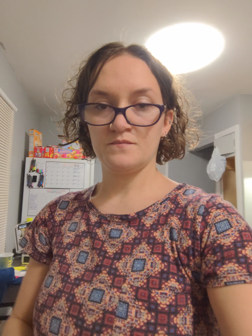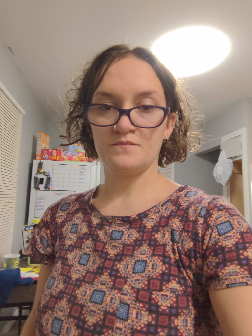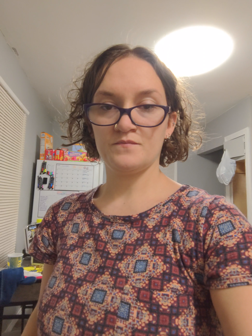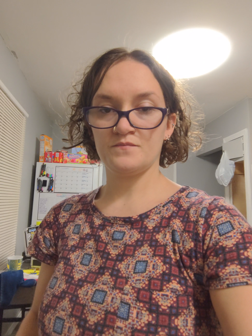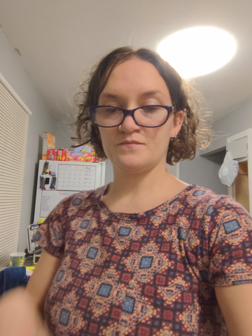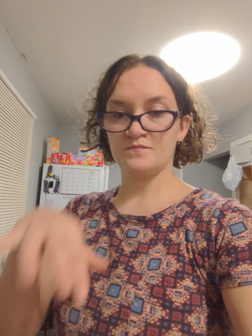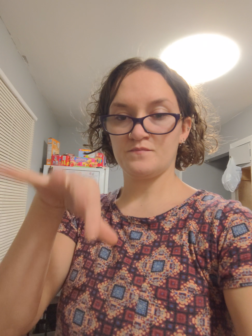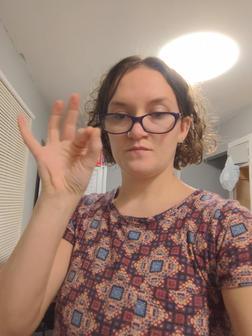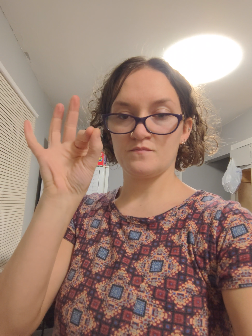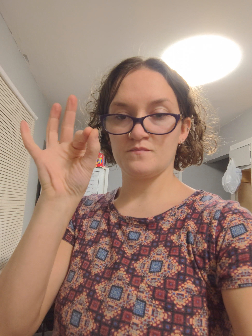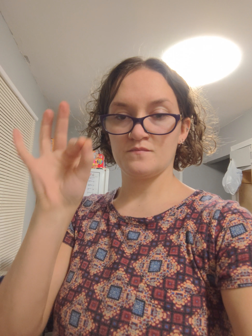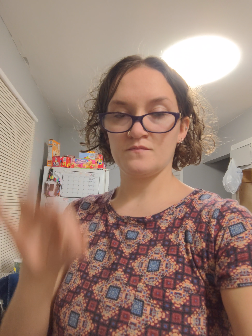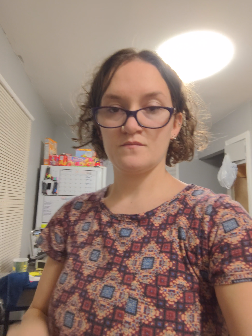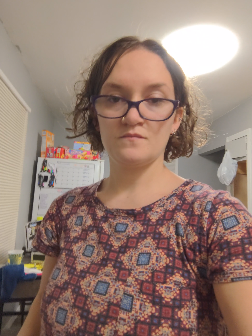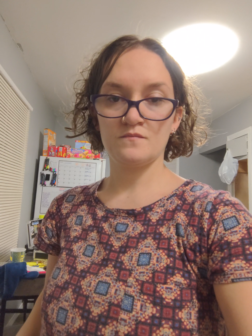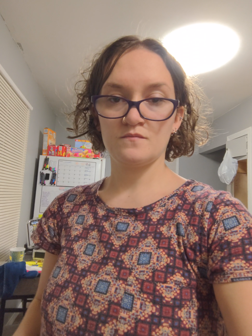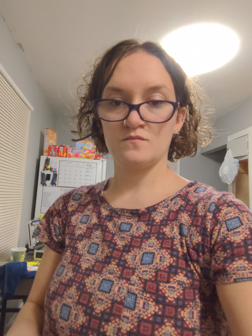find